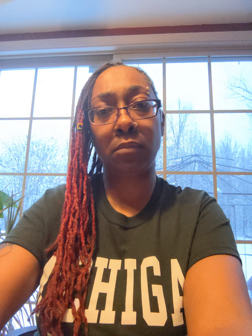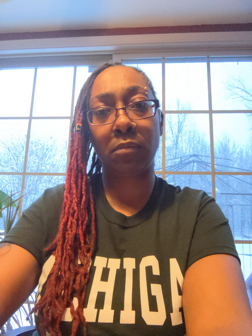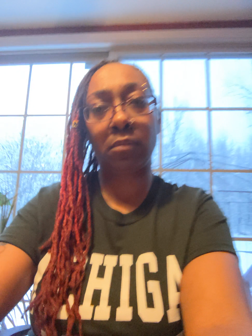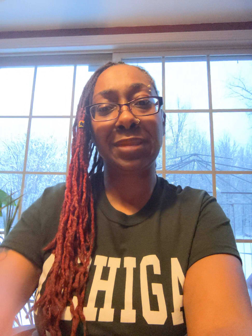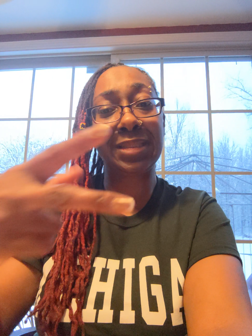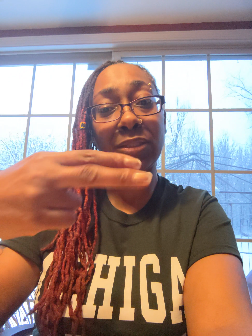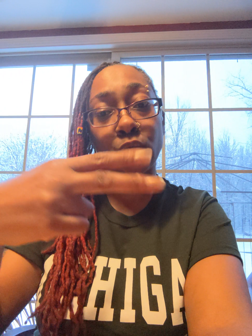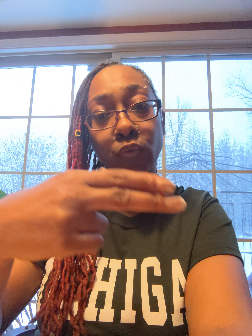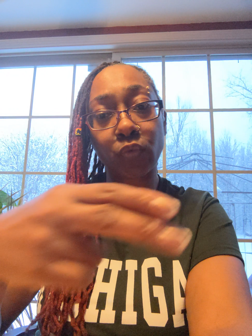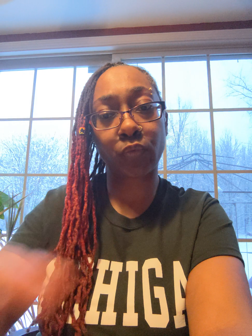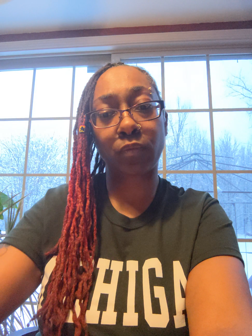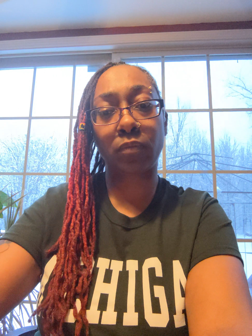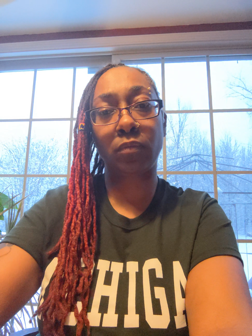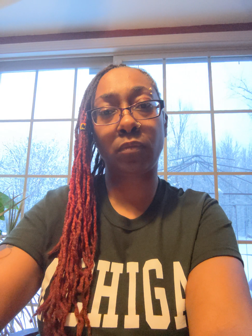scissors